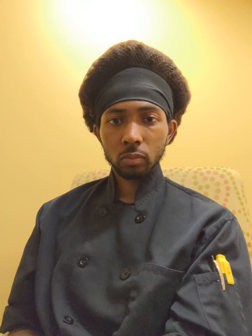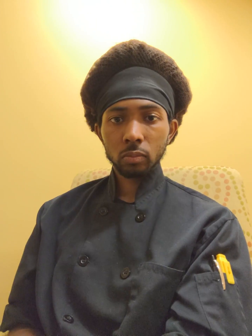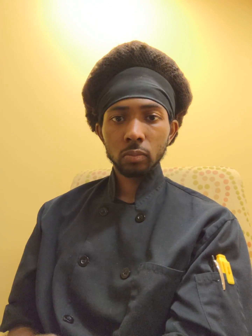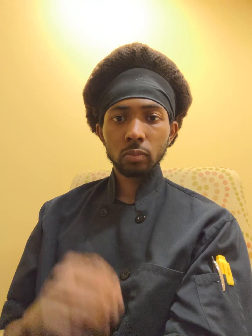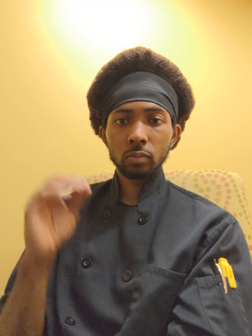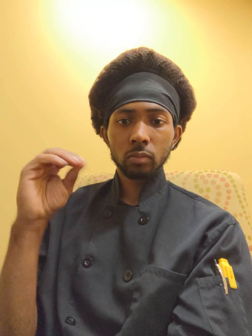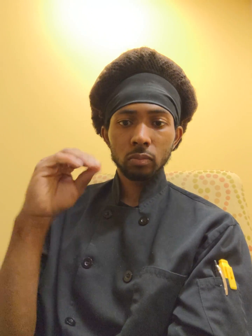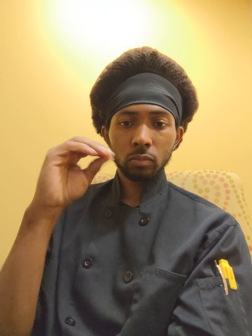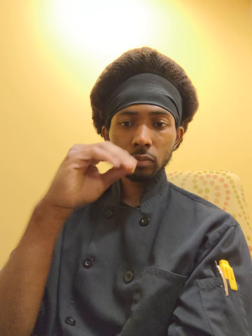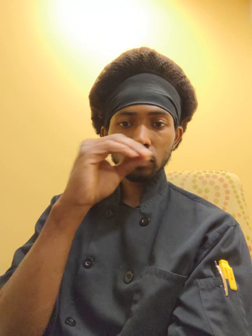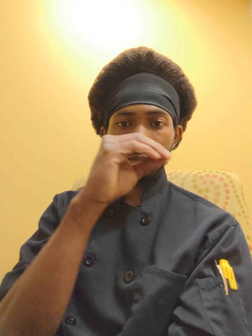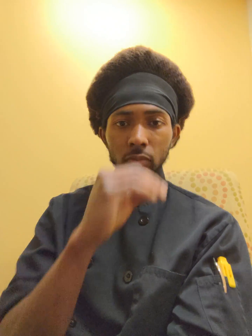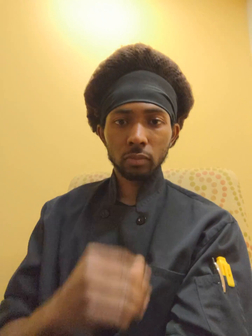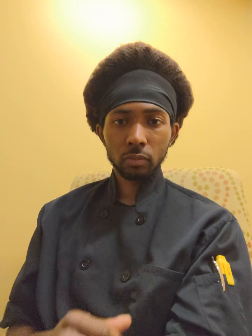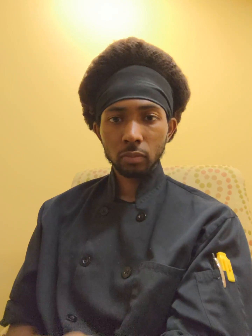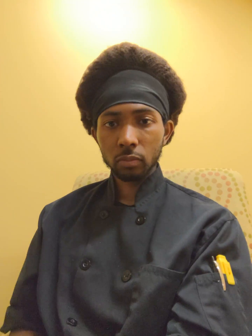dinosaur